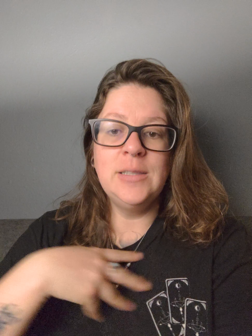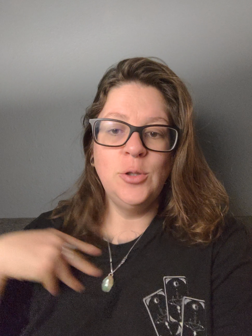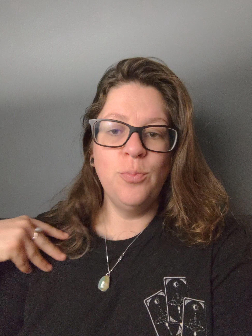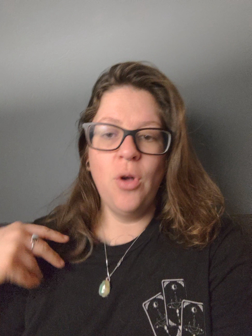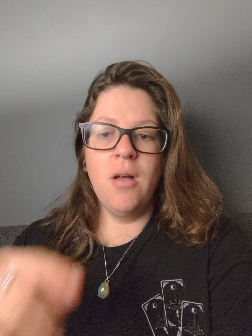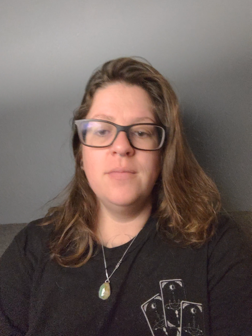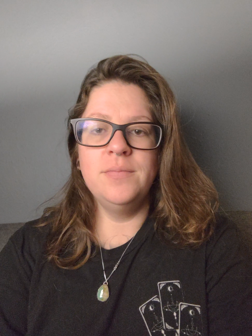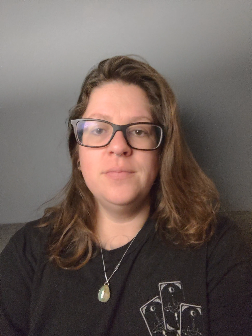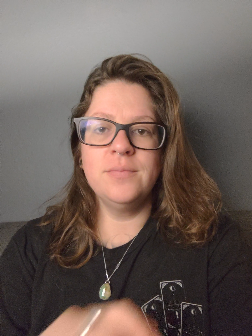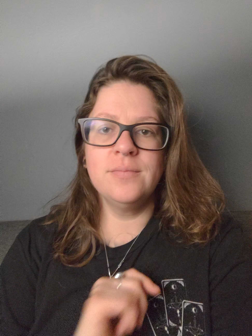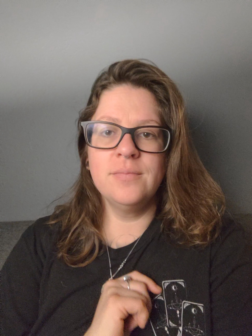zebra